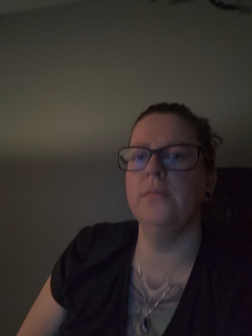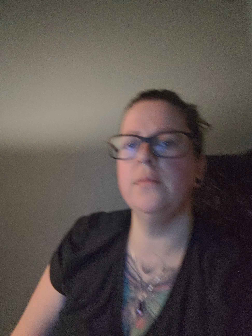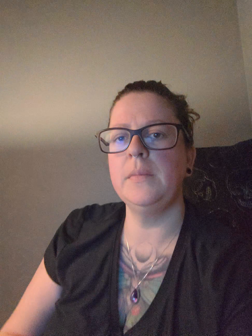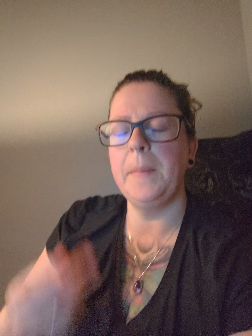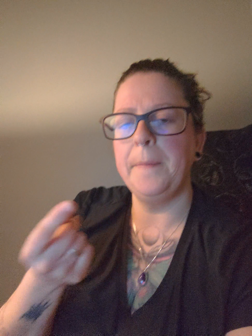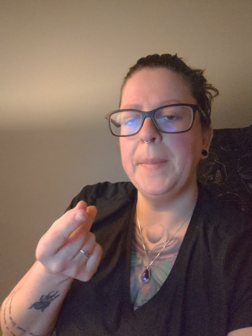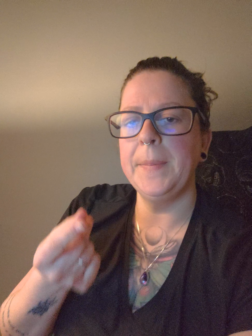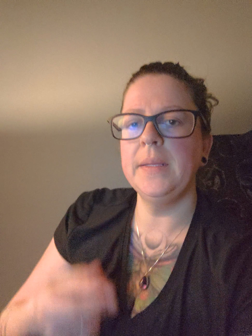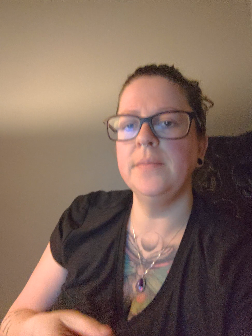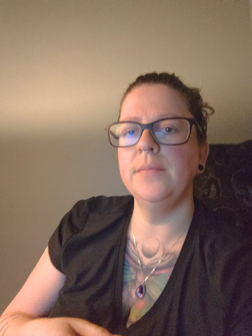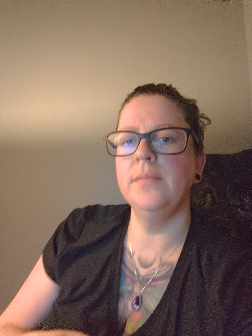puppy